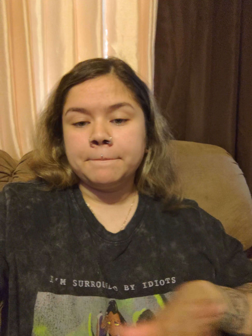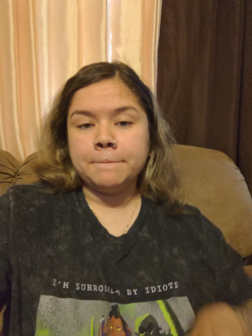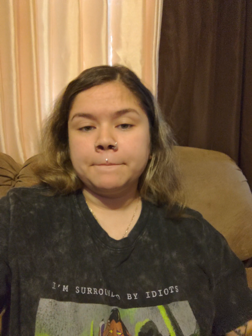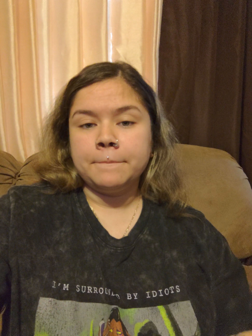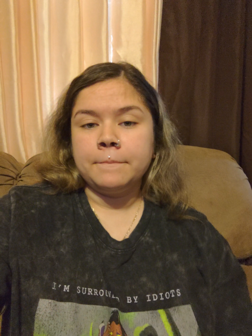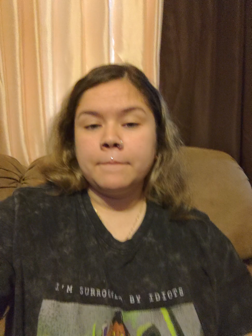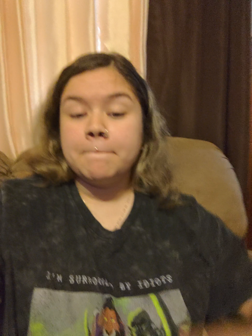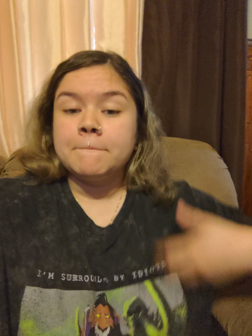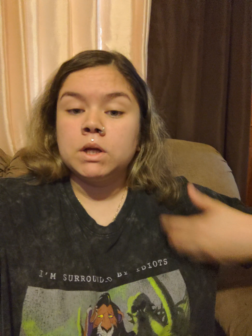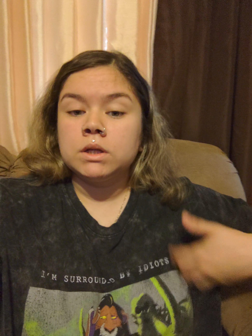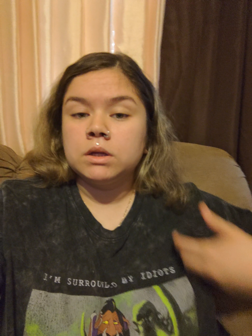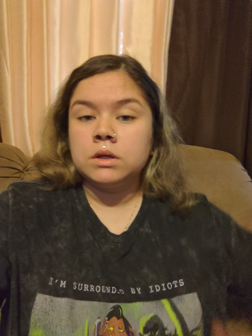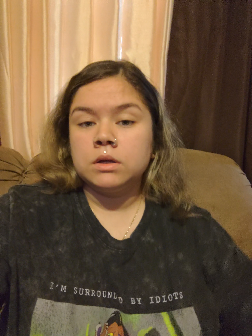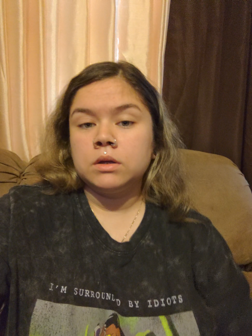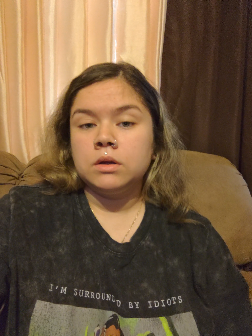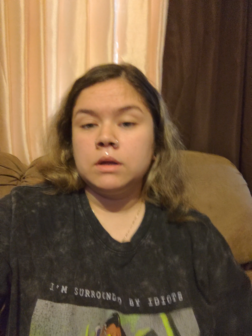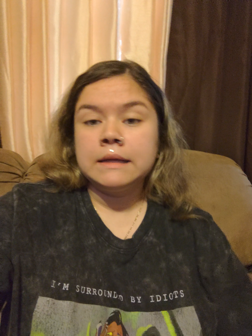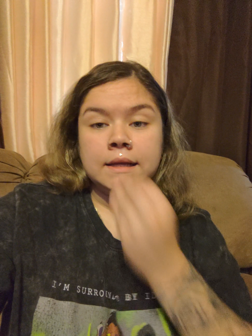monkey